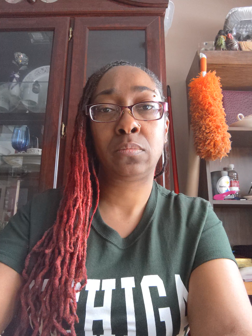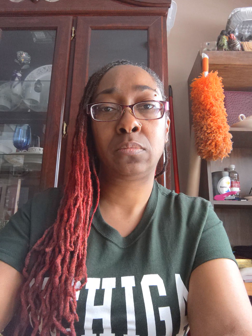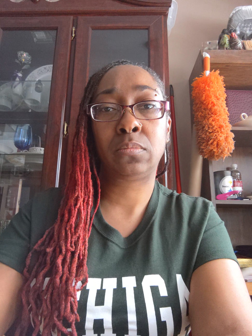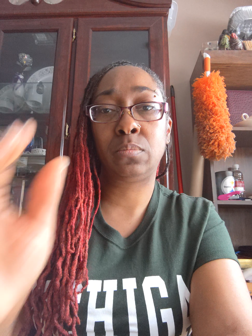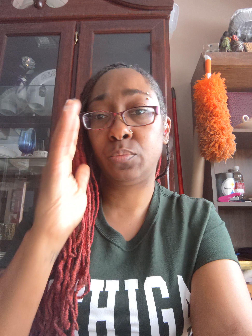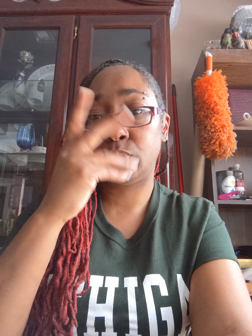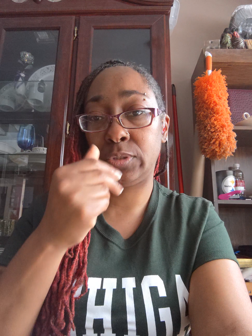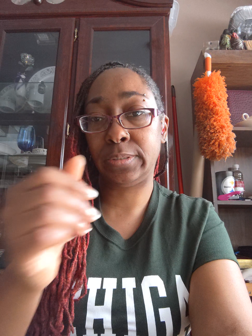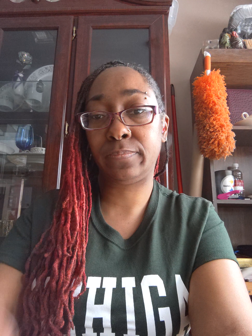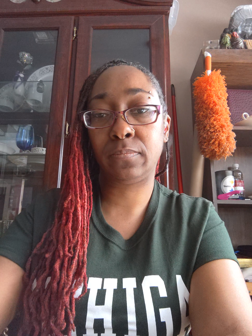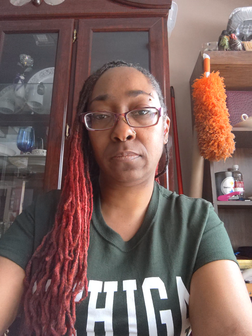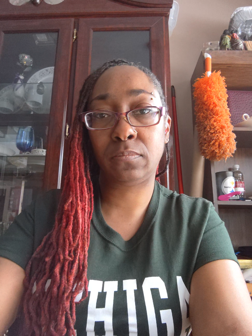pretty